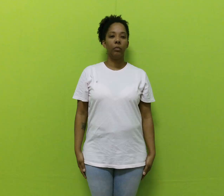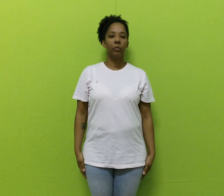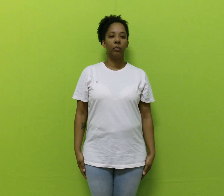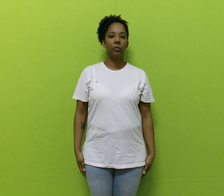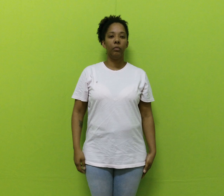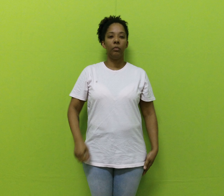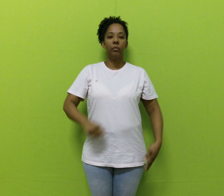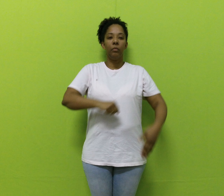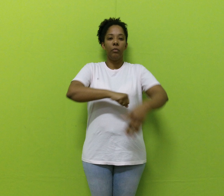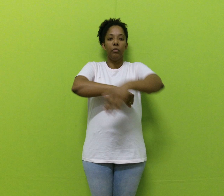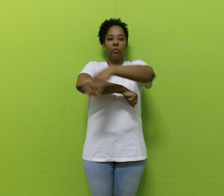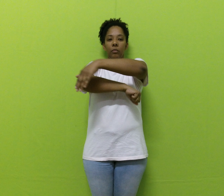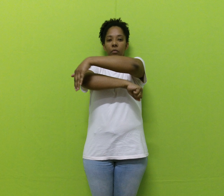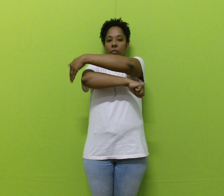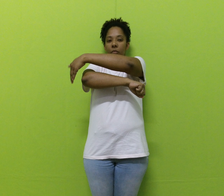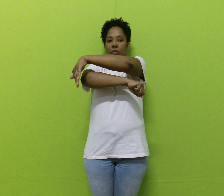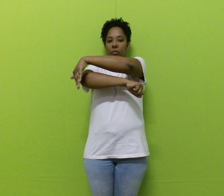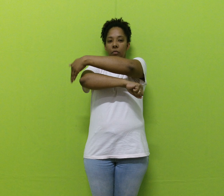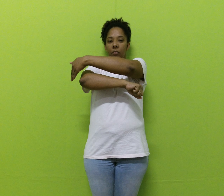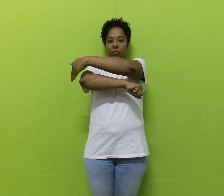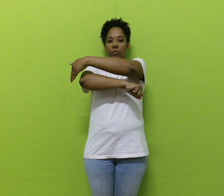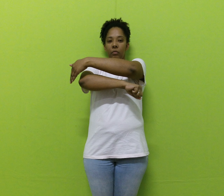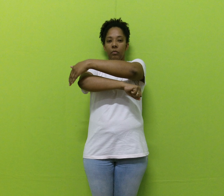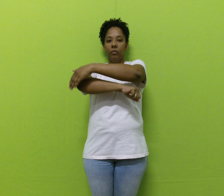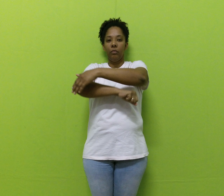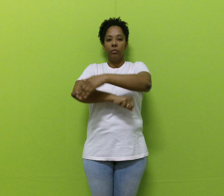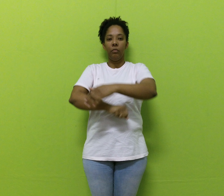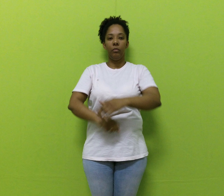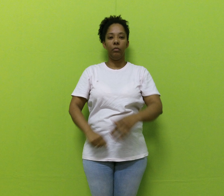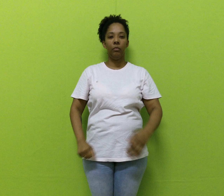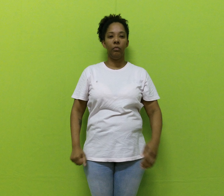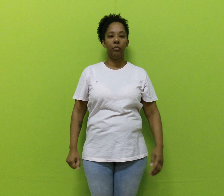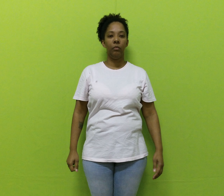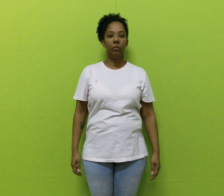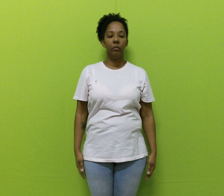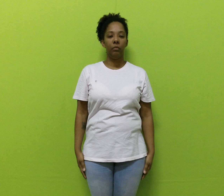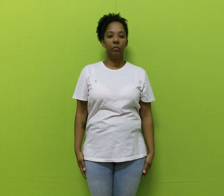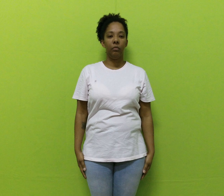esquina